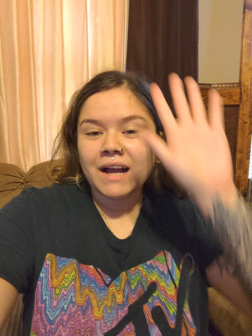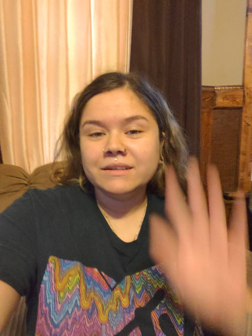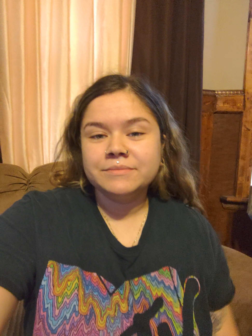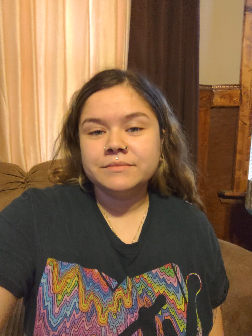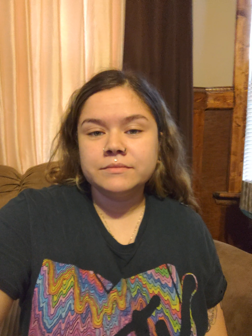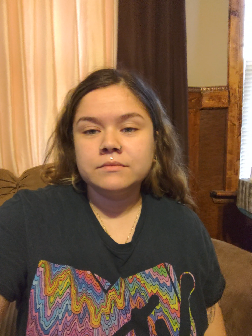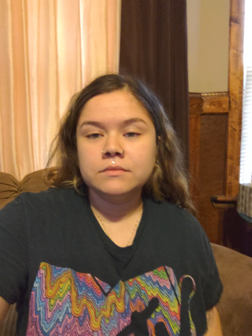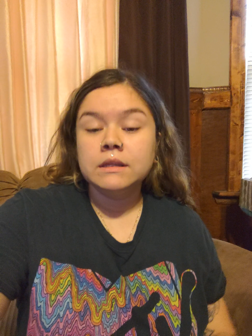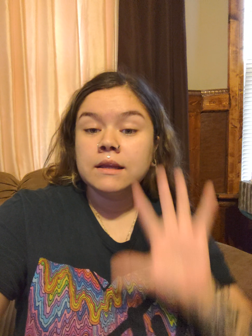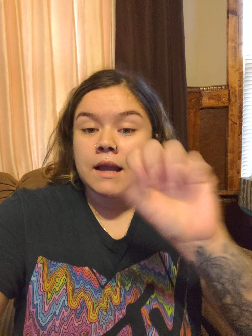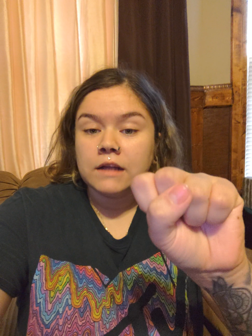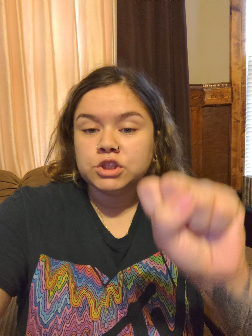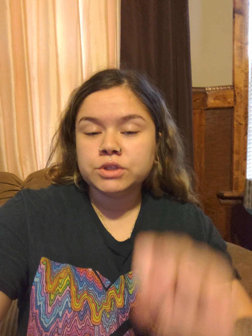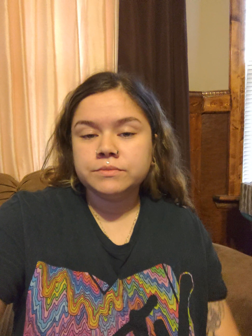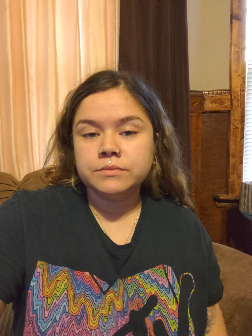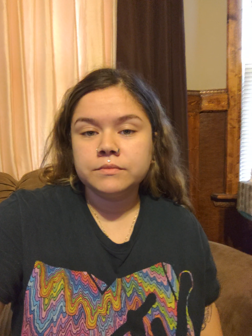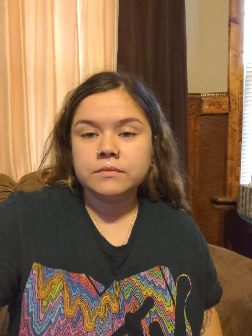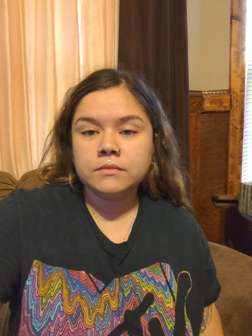catch